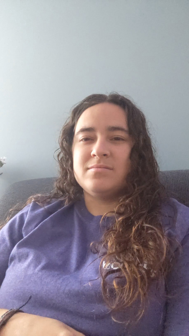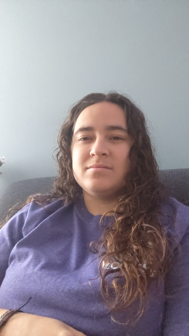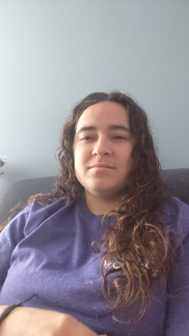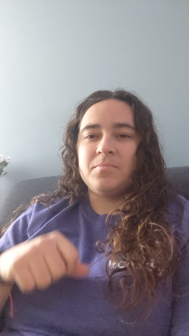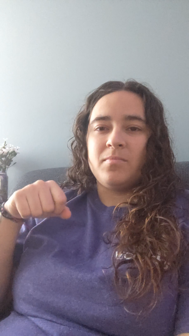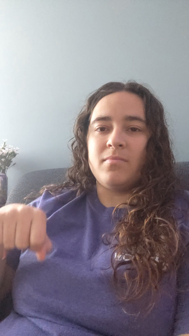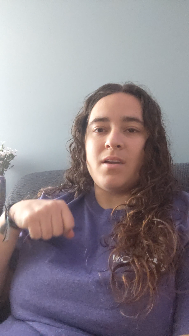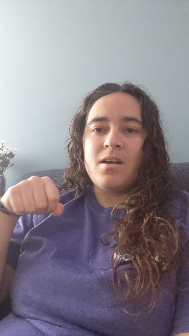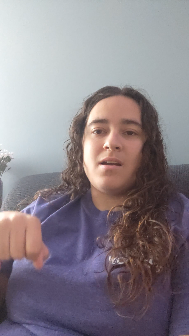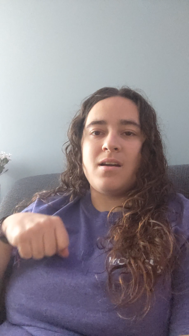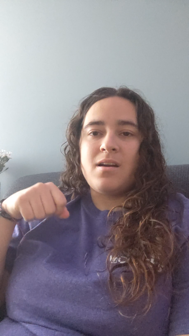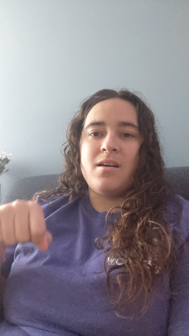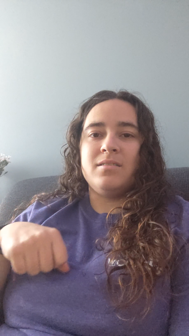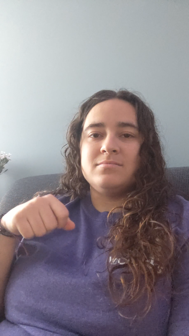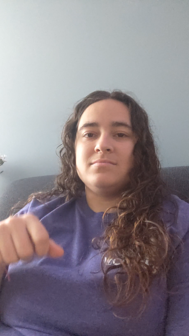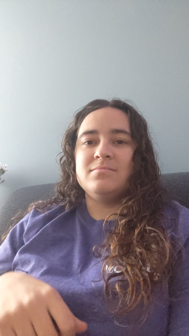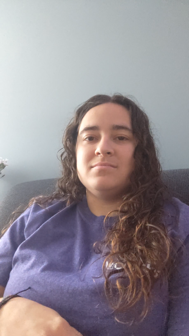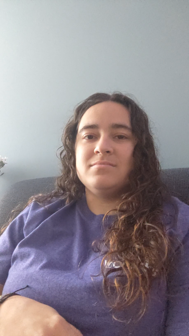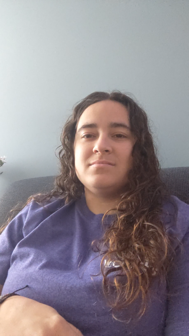bicycle